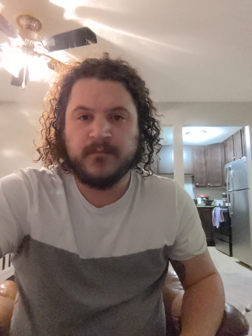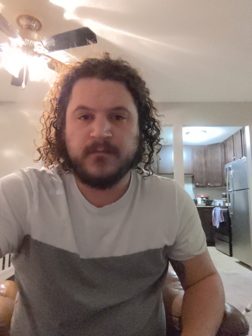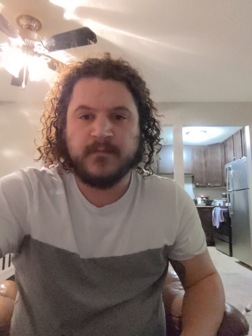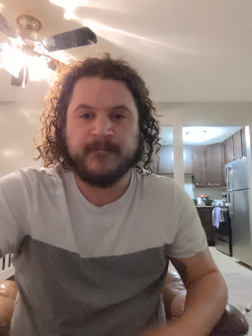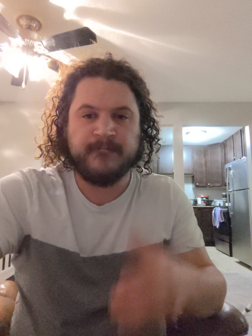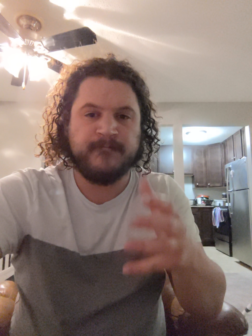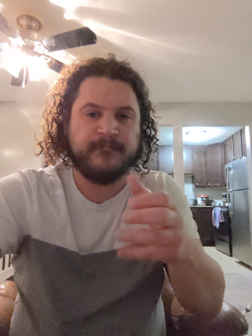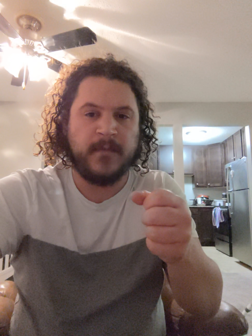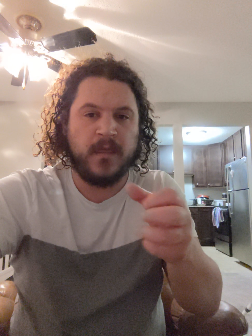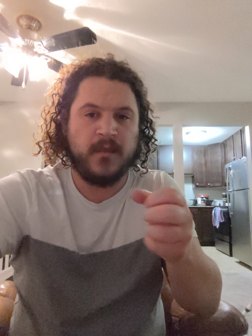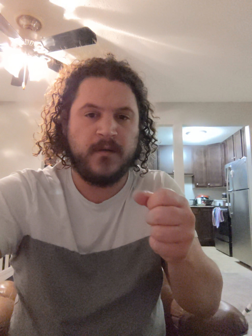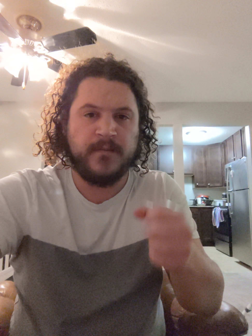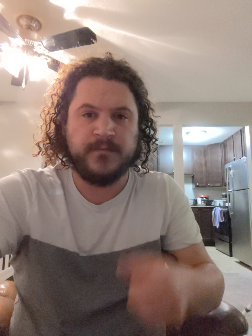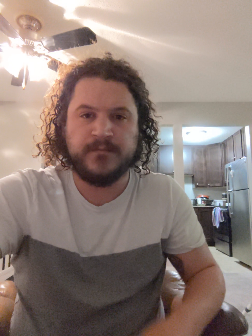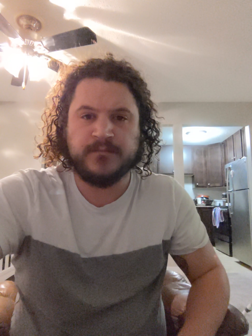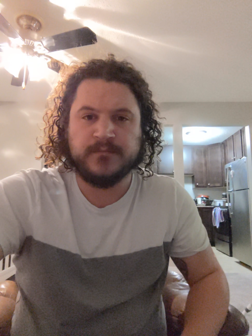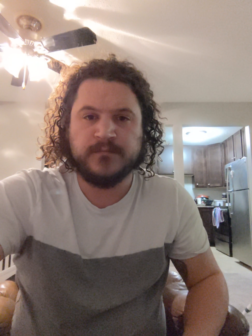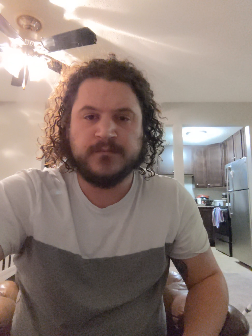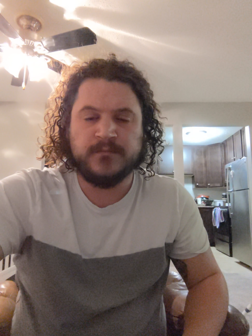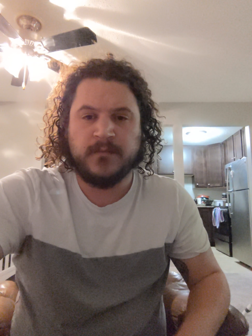milk